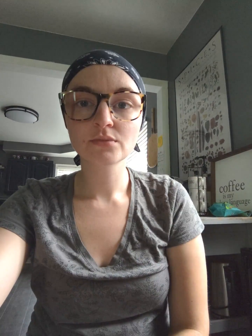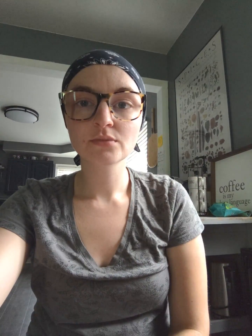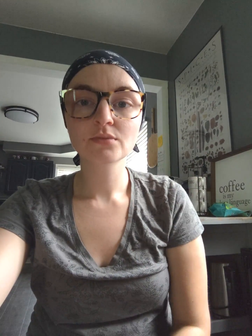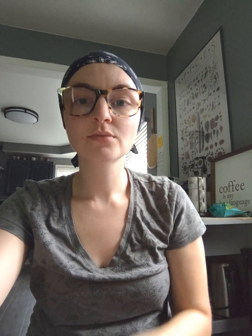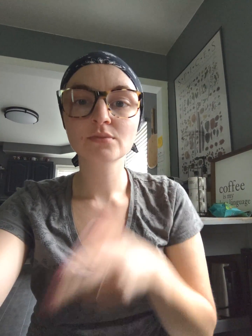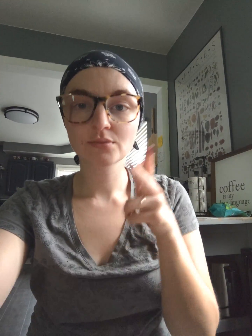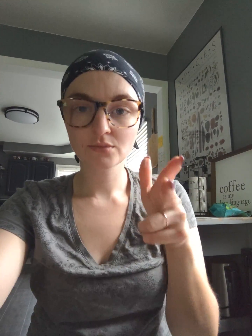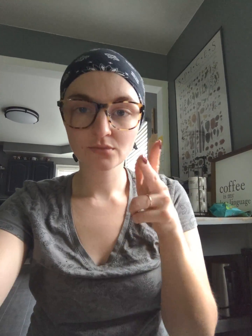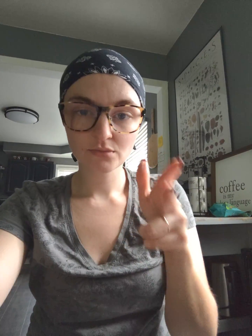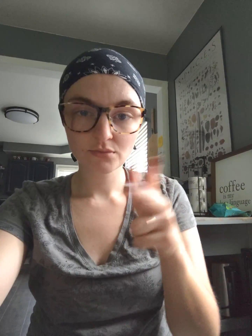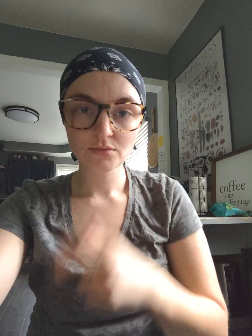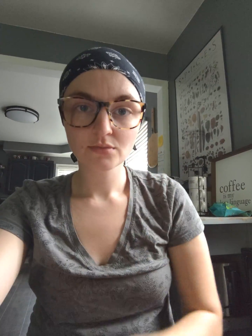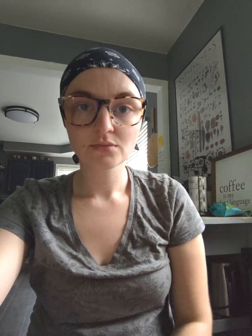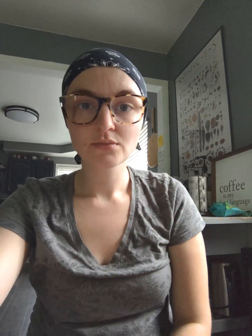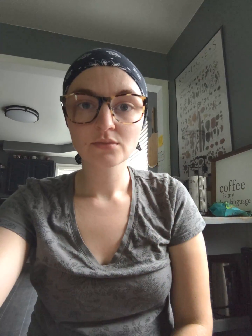garage